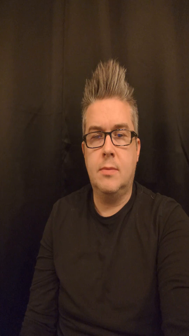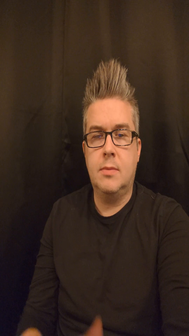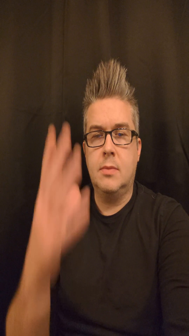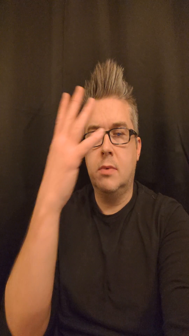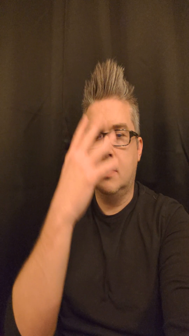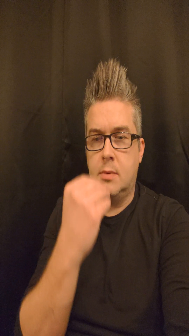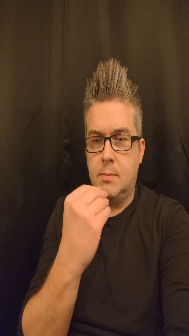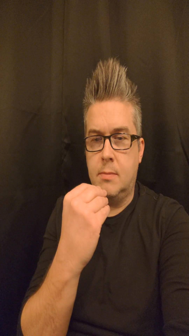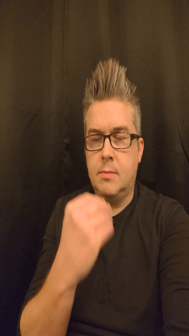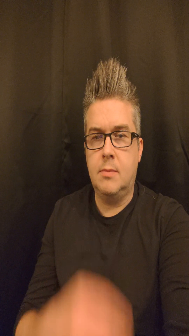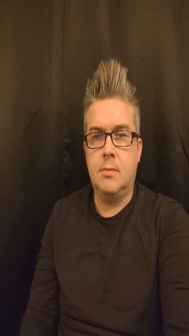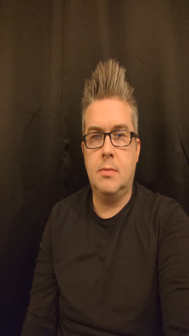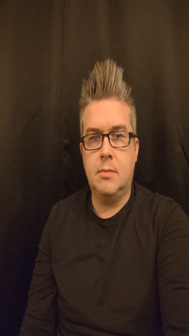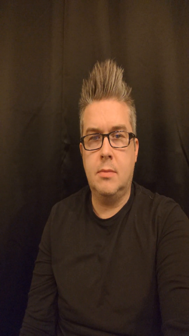sleep